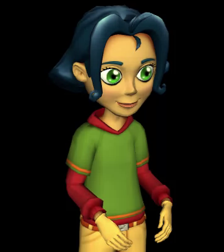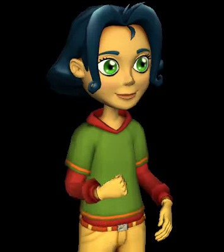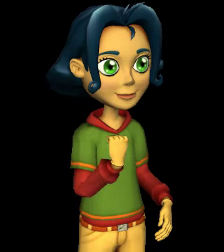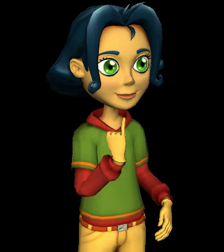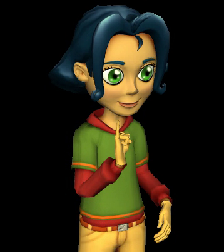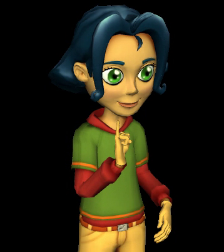إذا